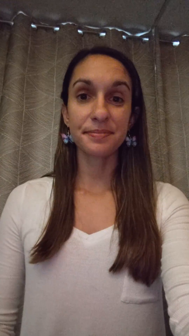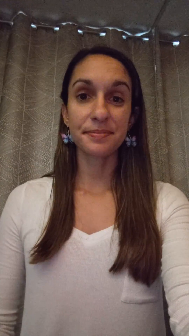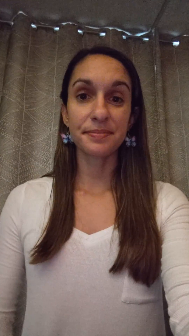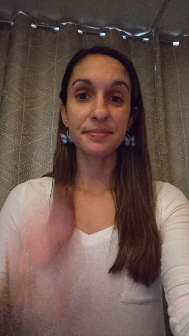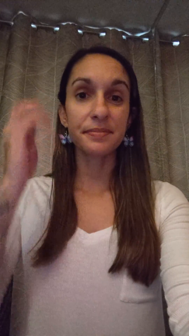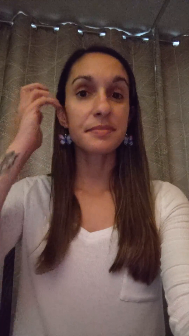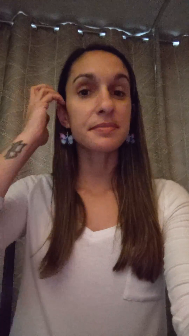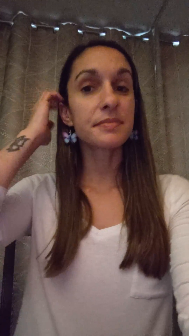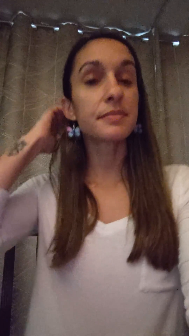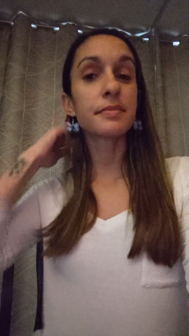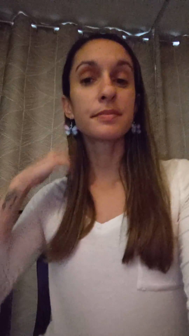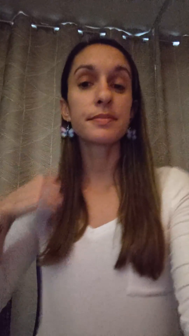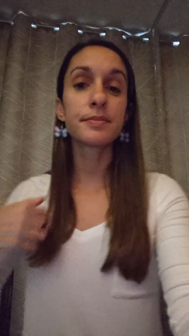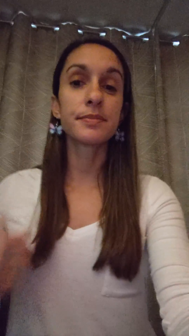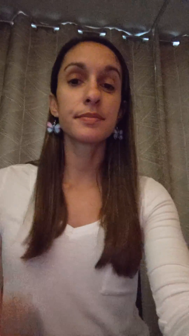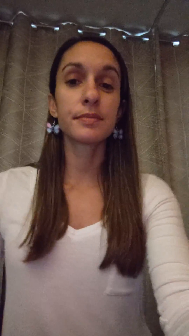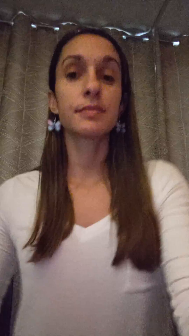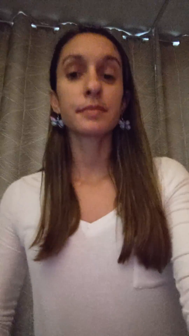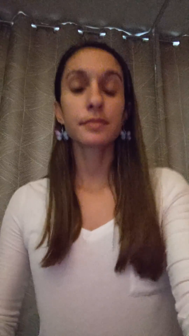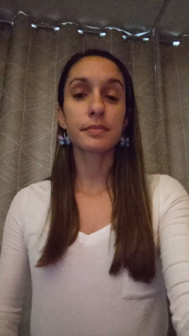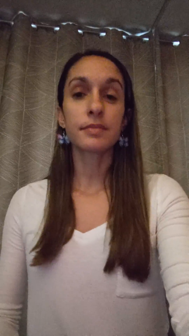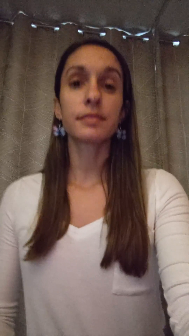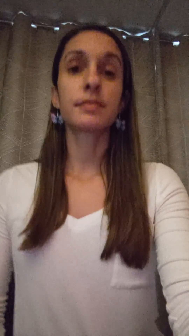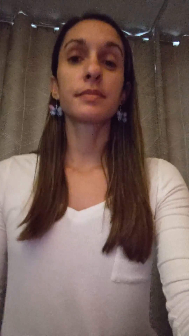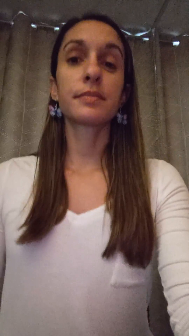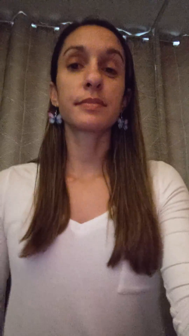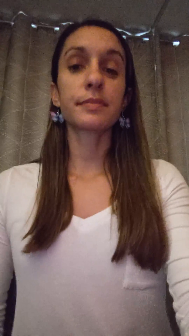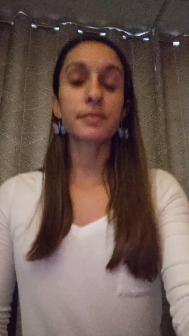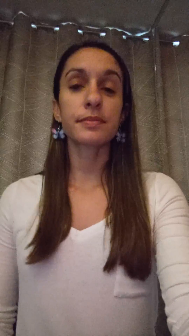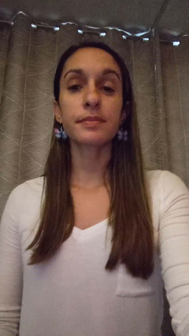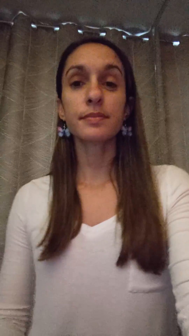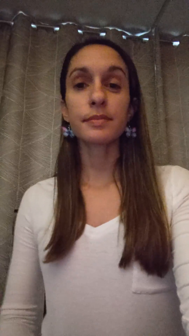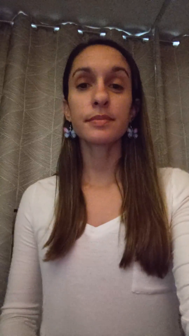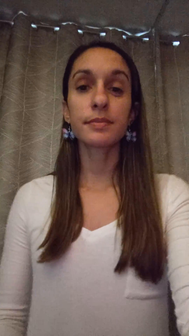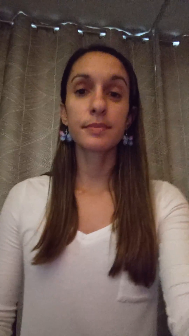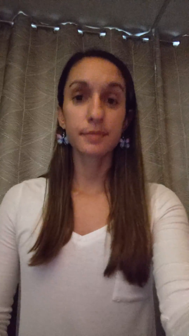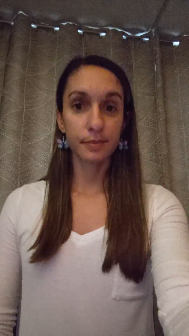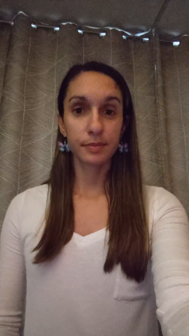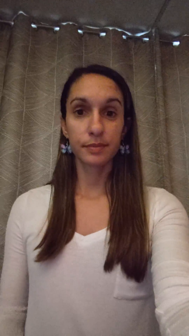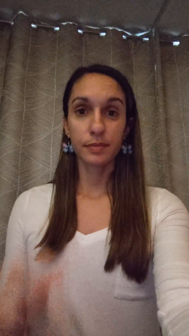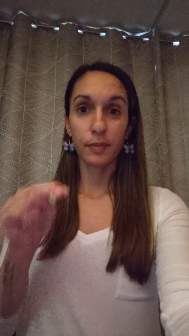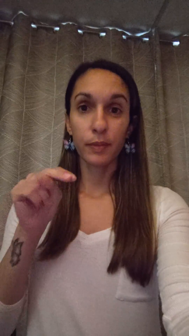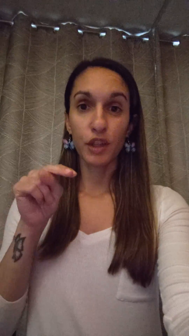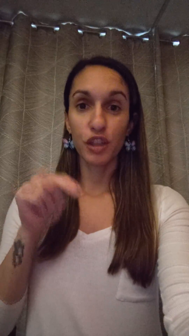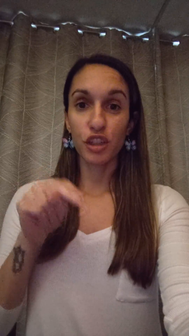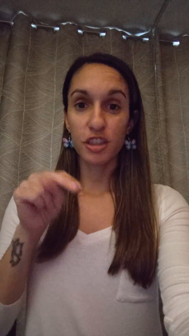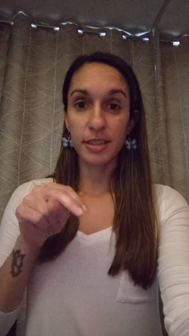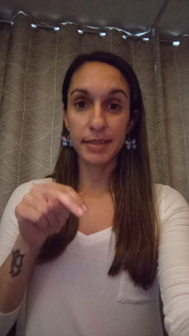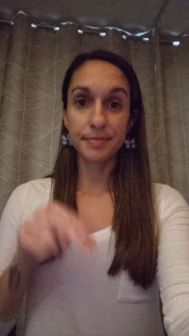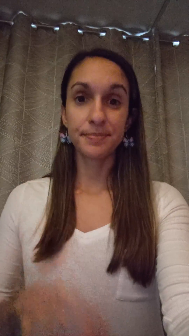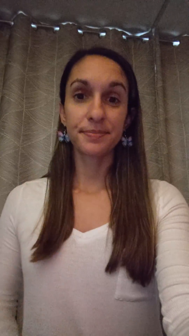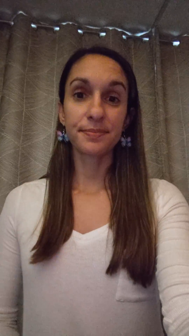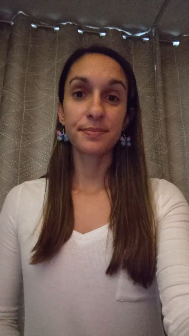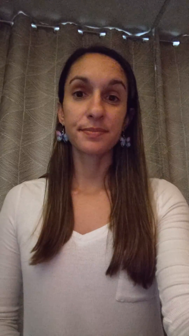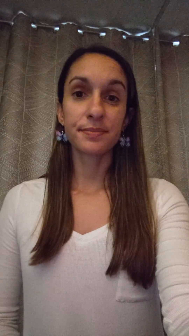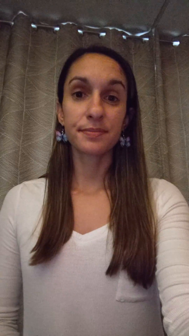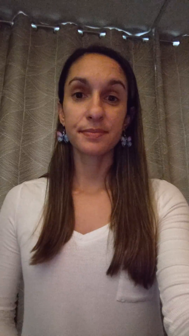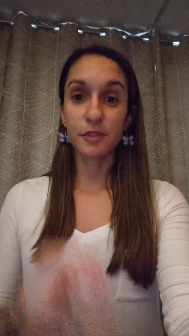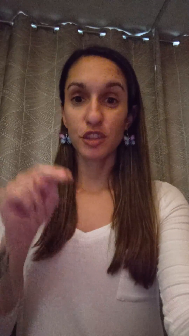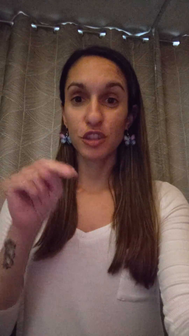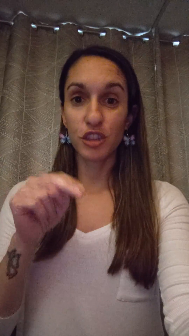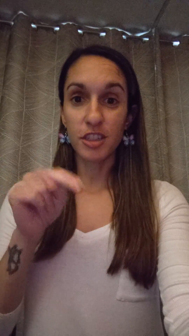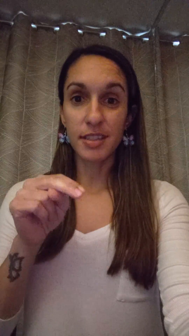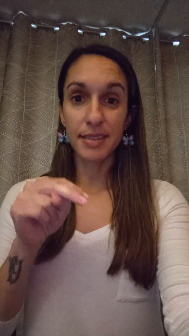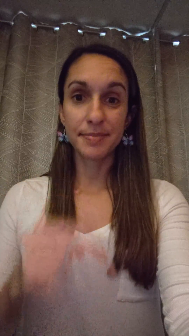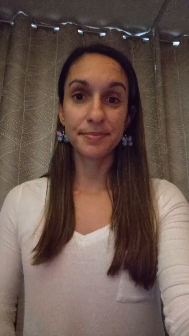nurse